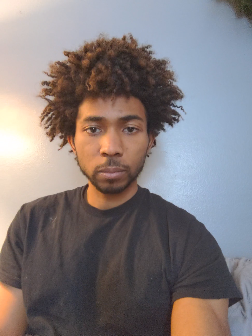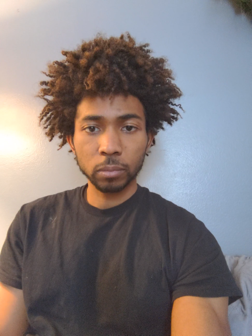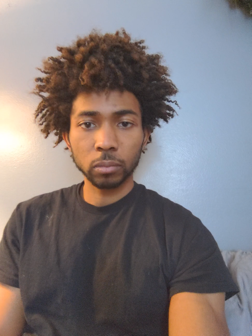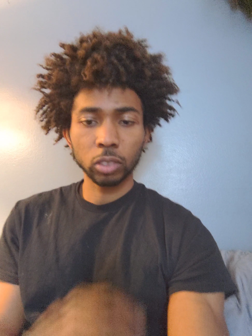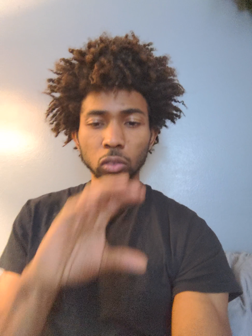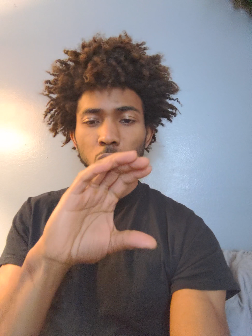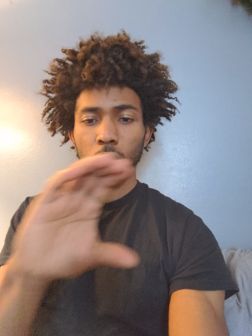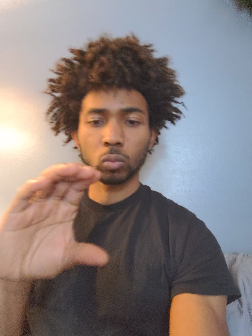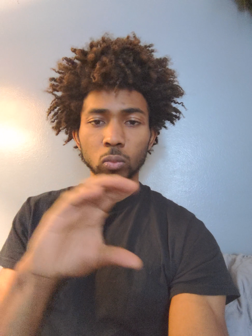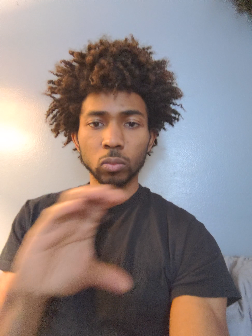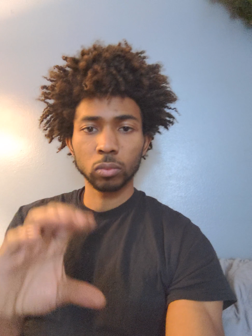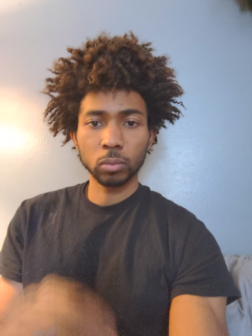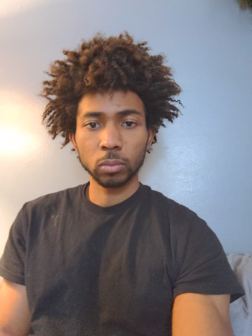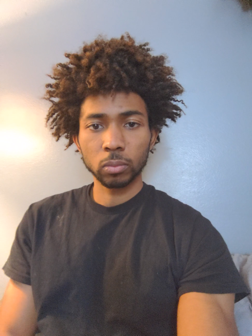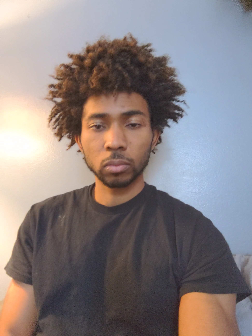chocolate